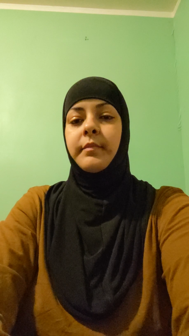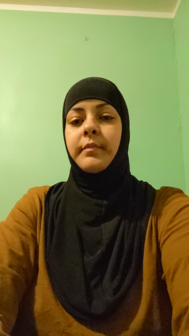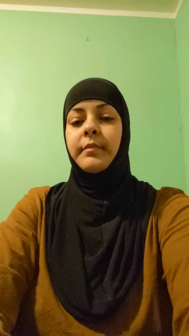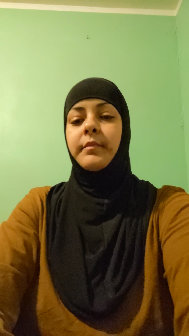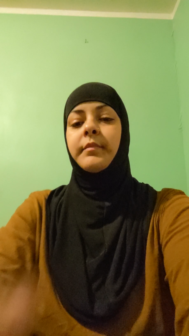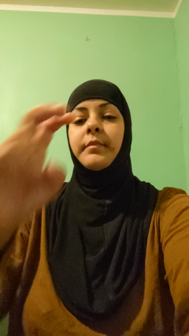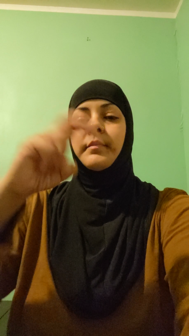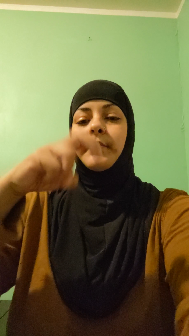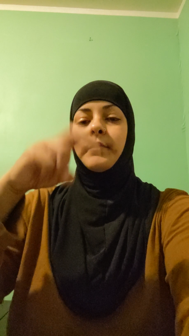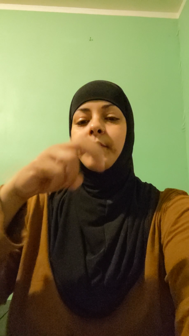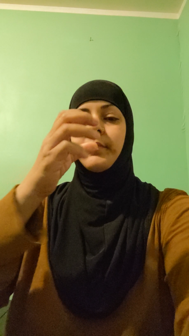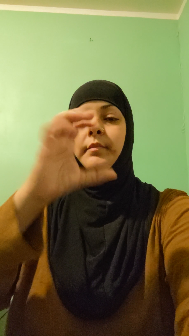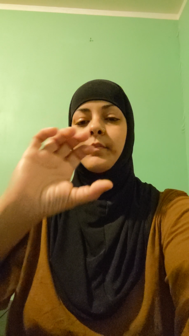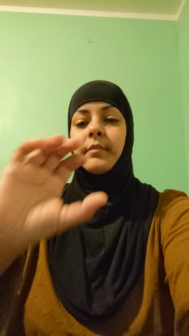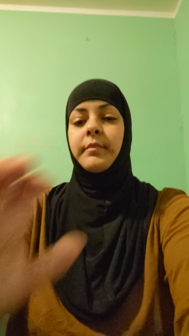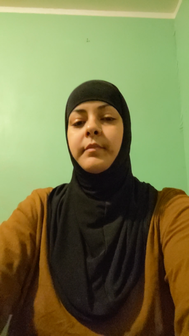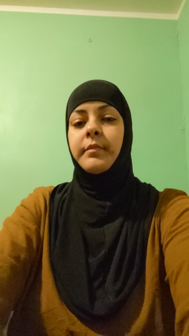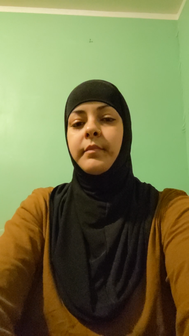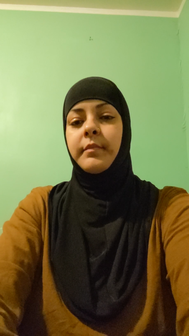potato chip